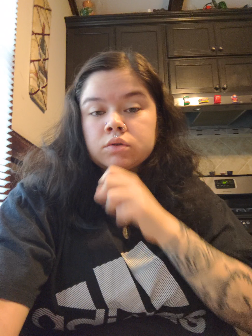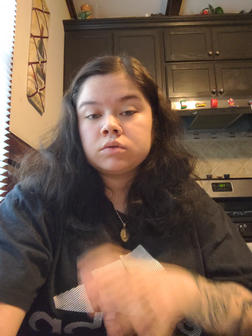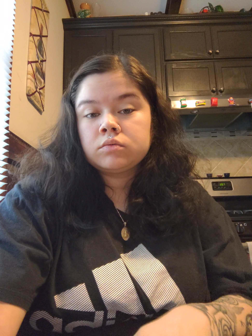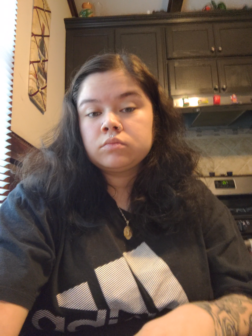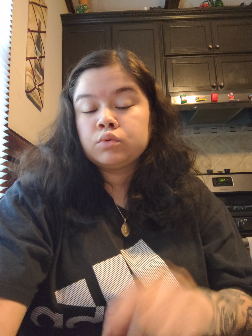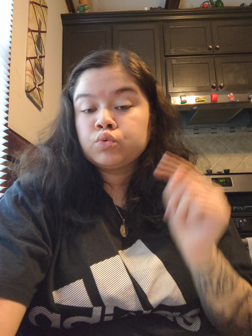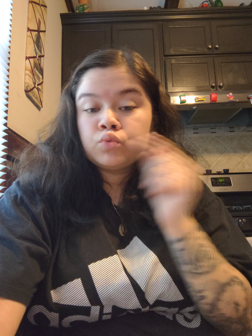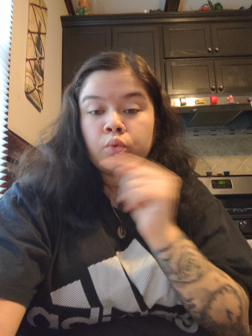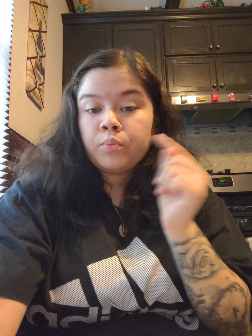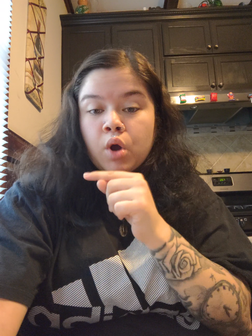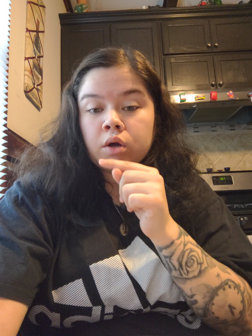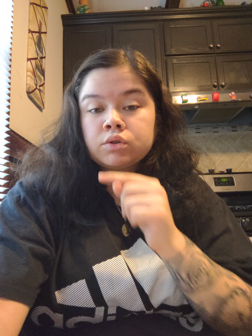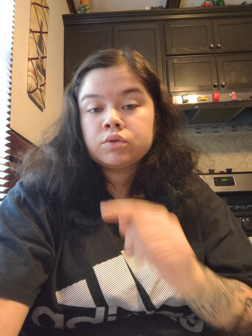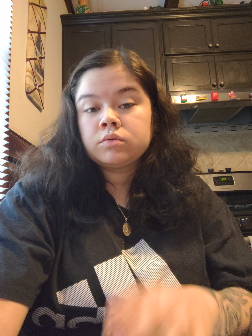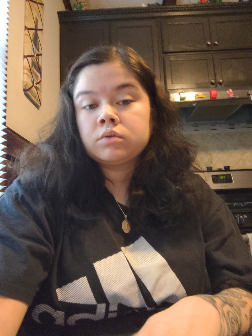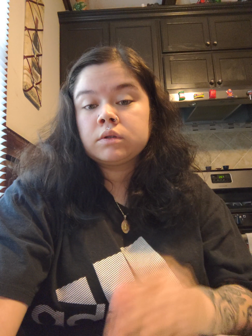toothbrush